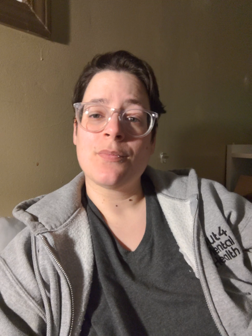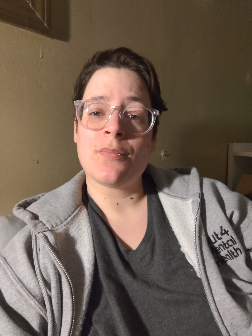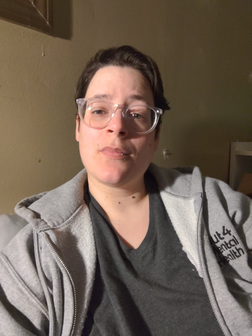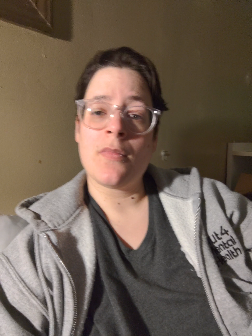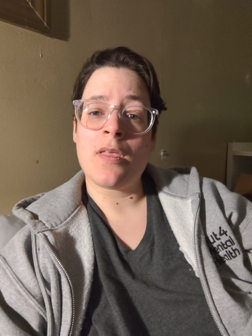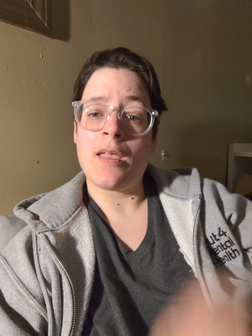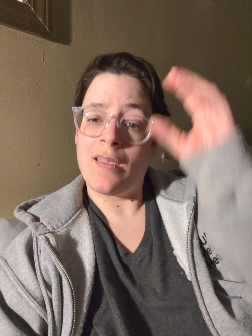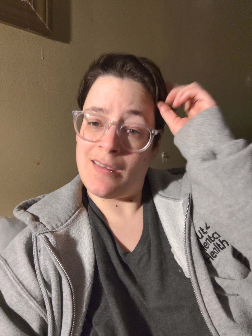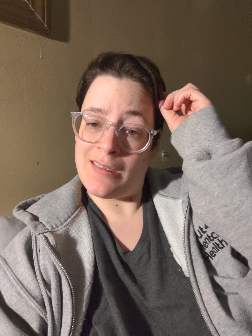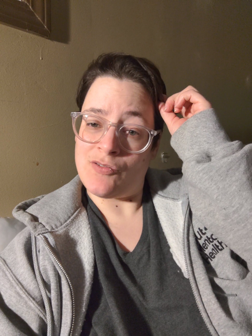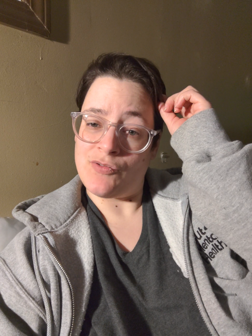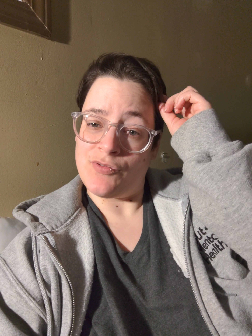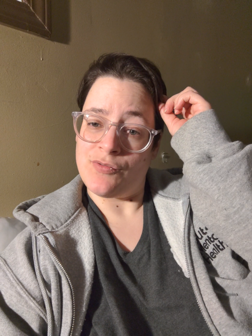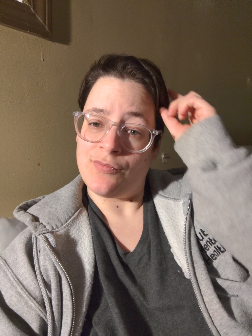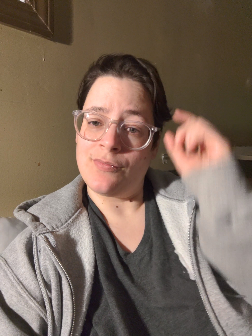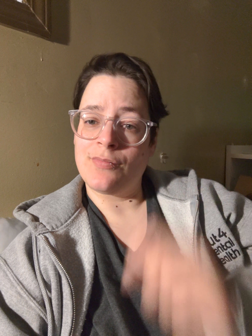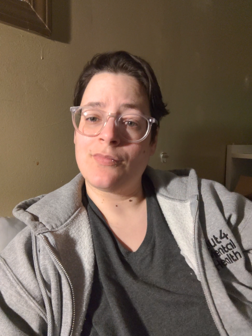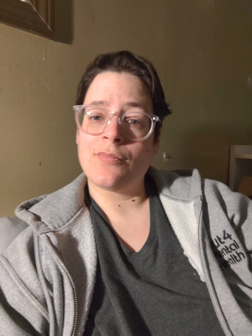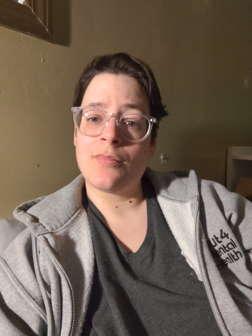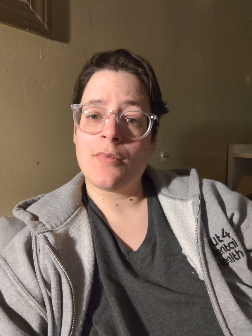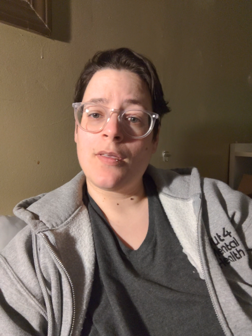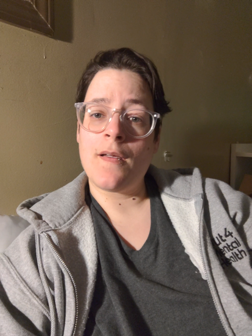hair